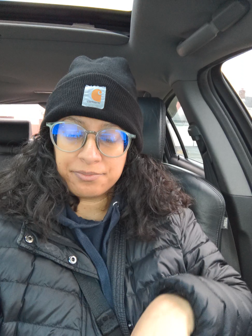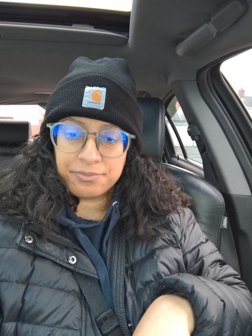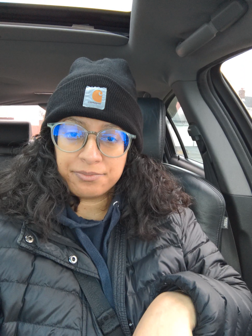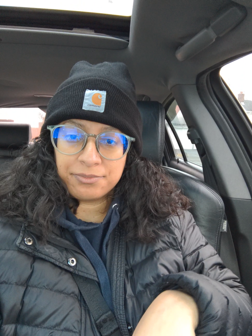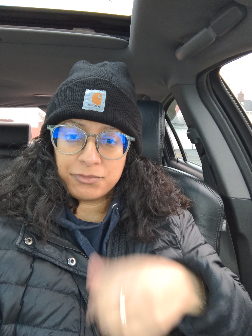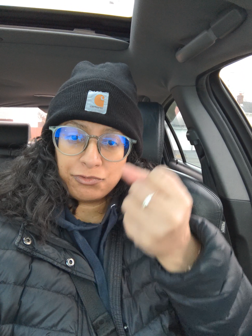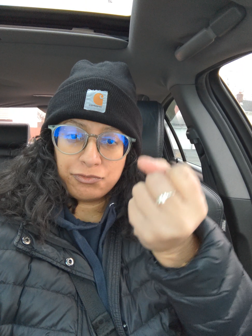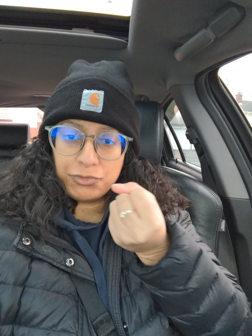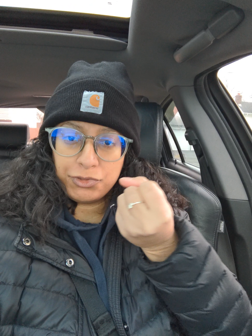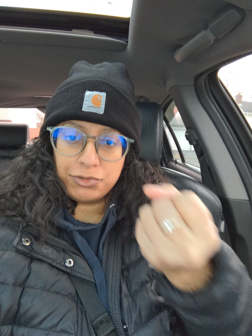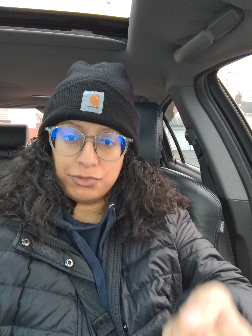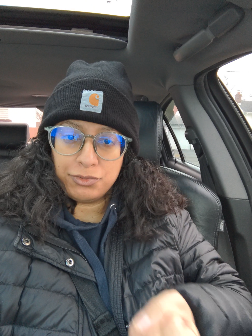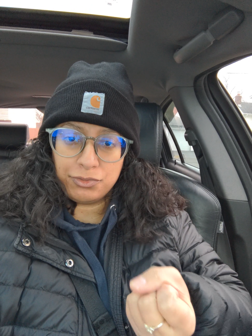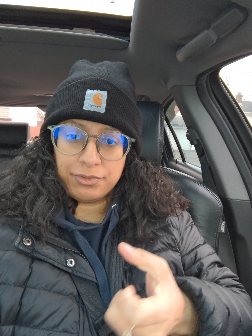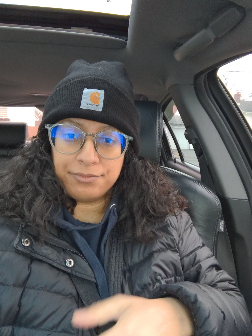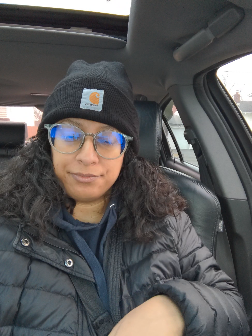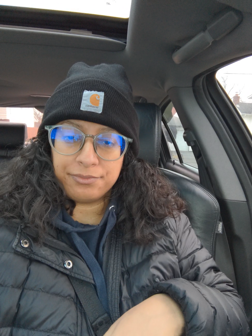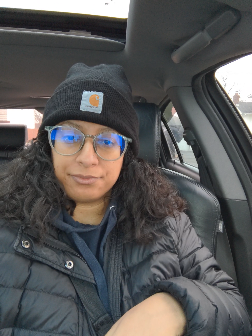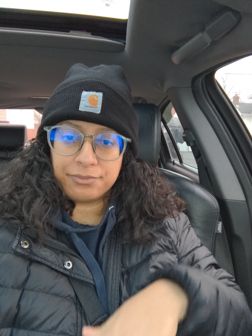drawer